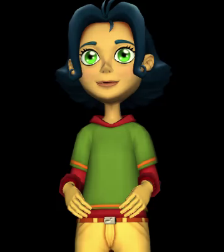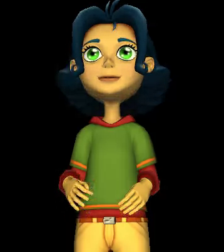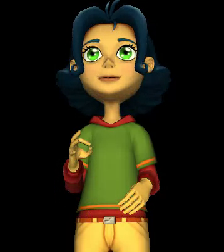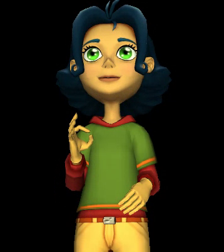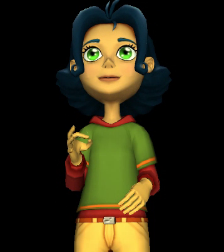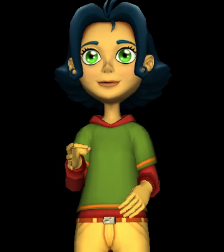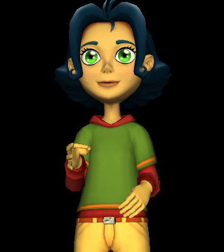نعم